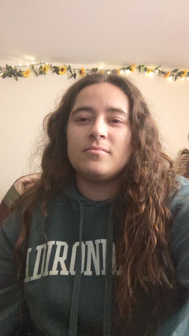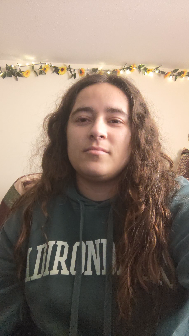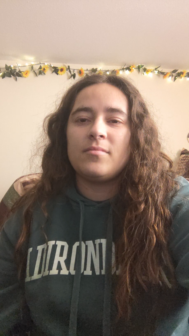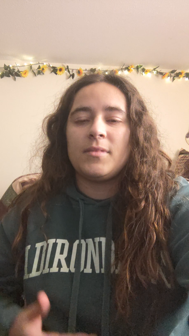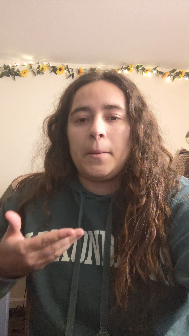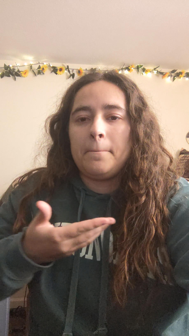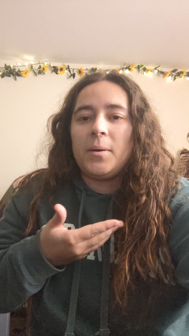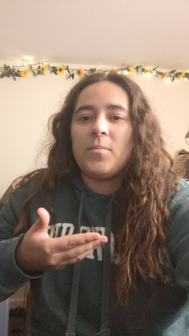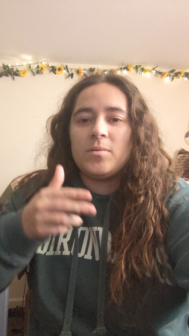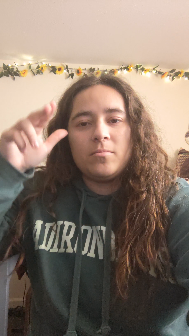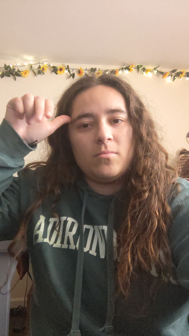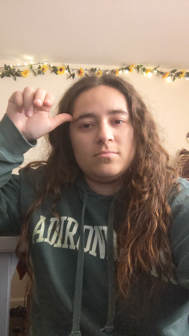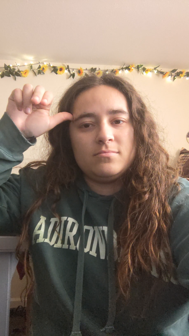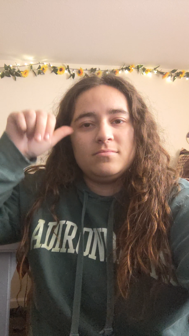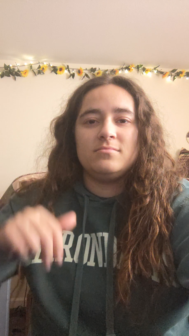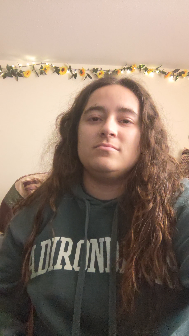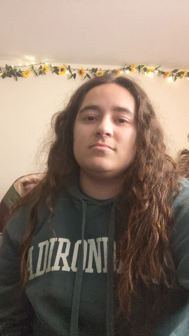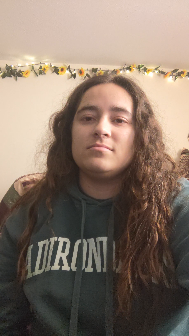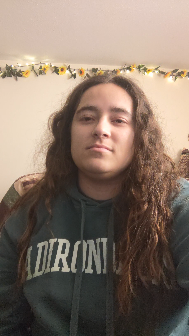pony